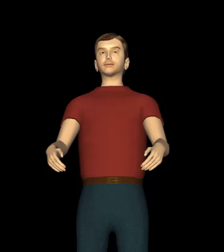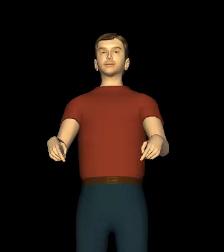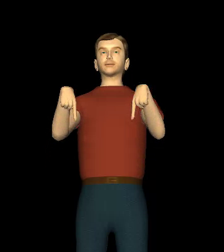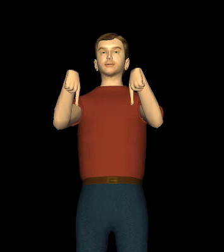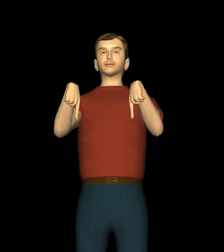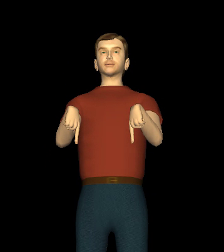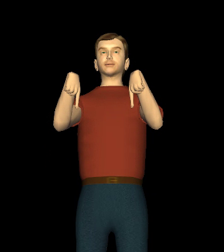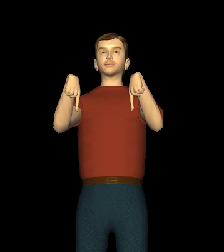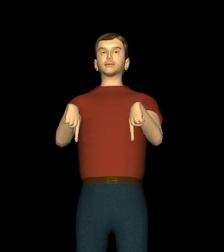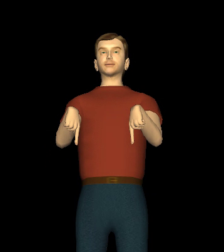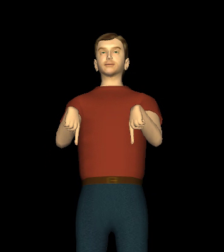وزير